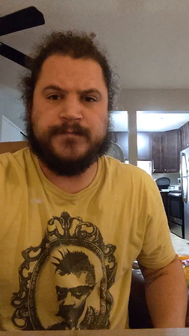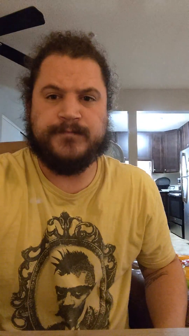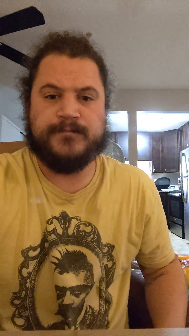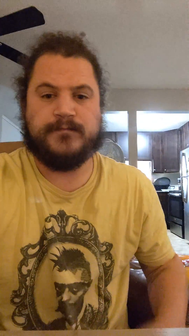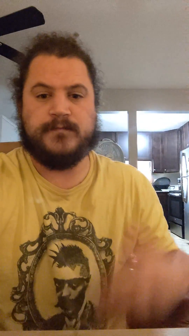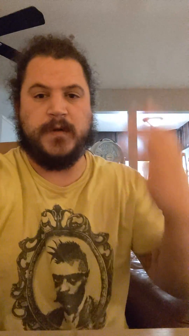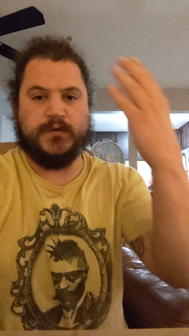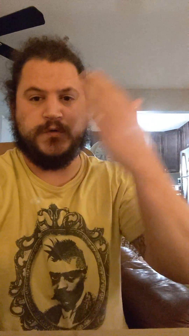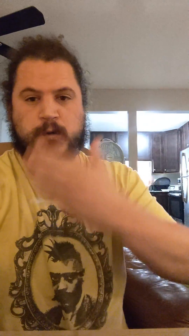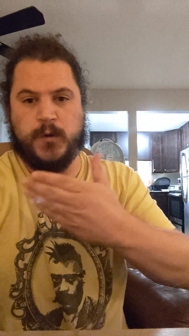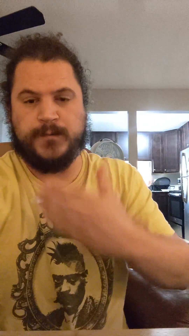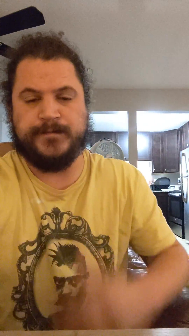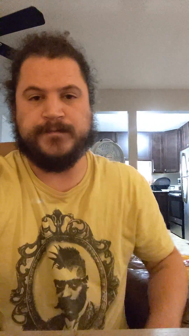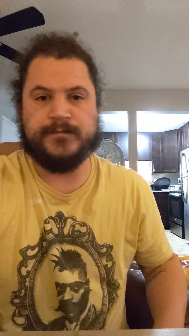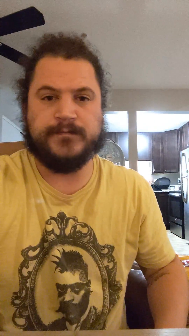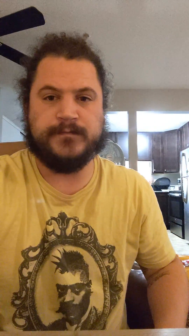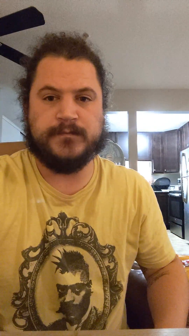dark